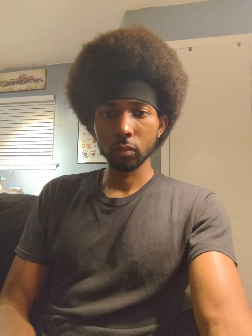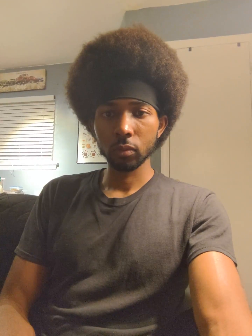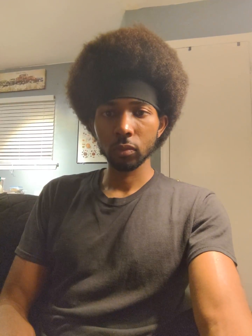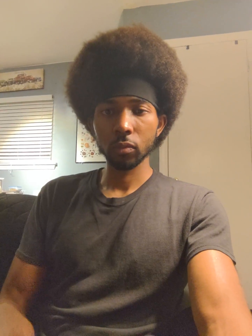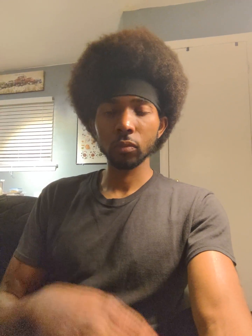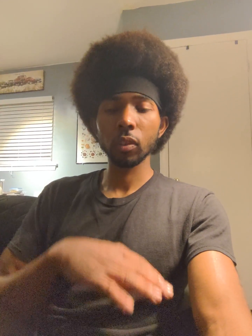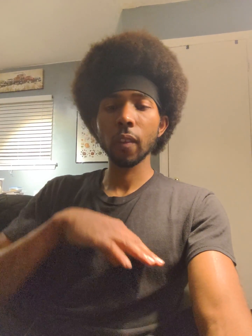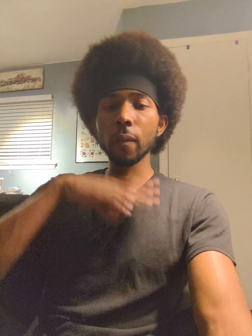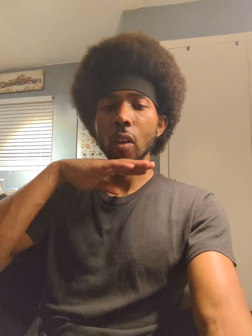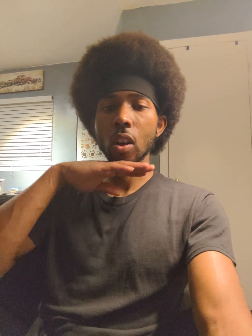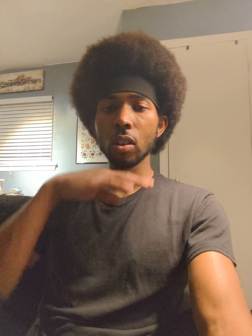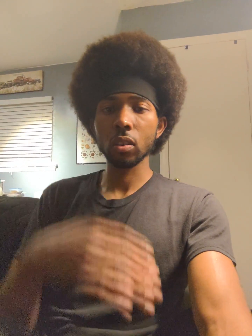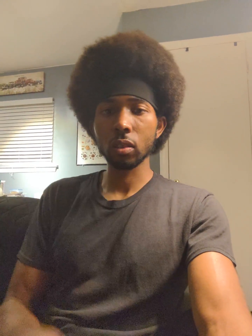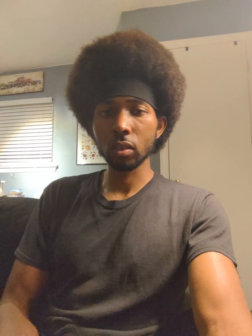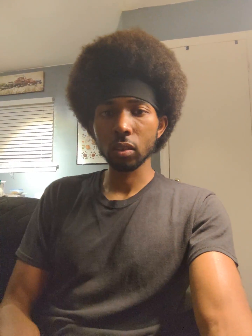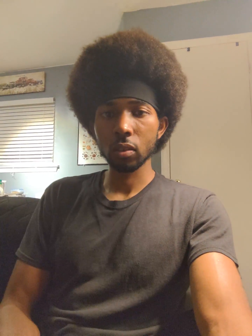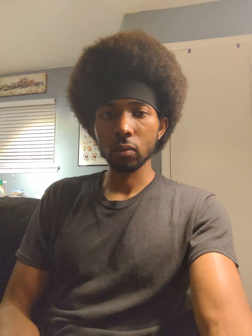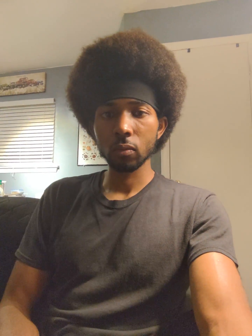full